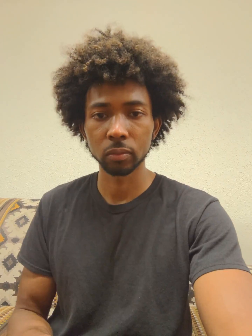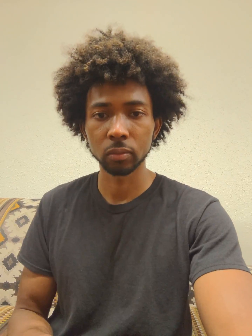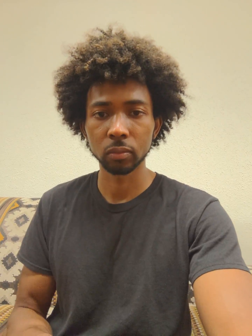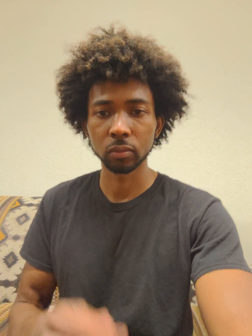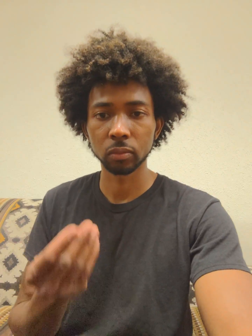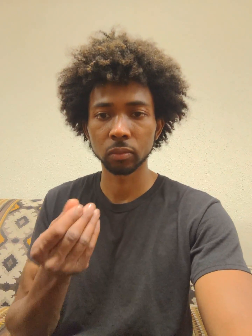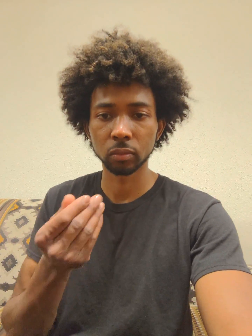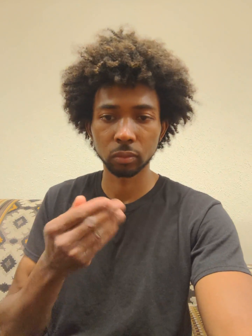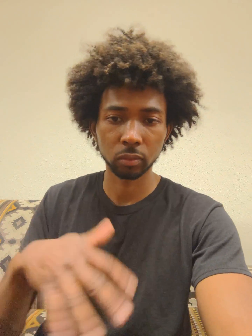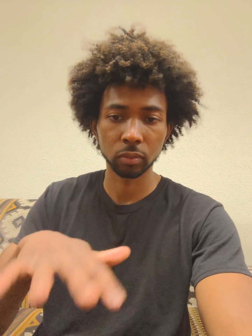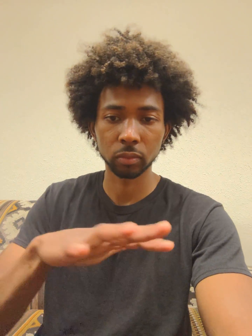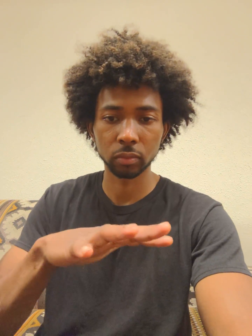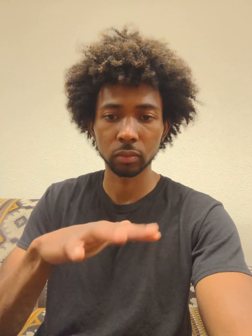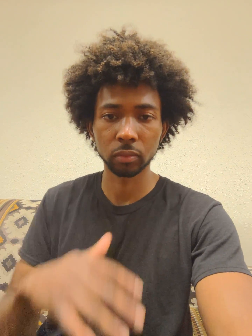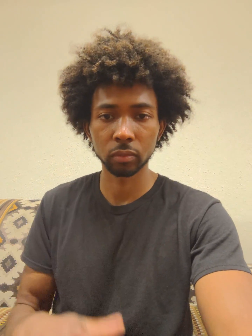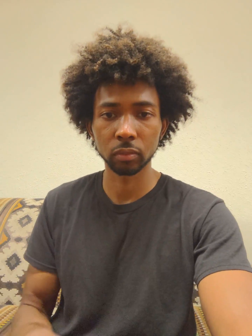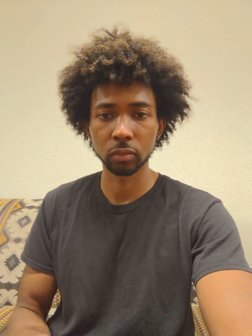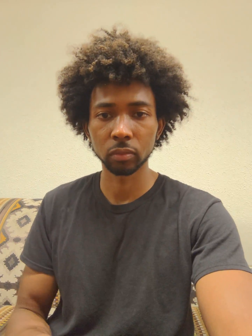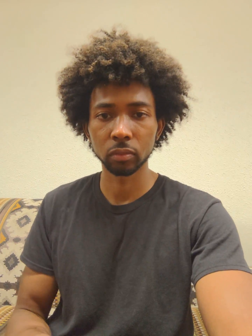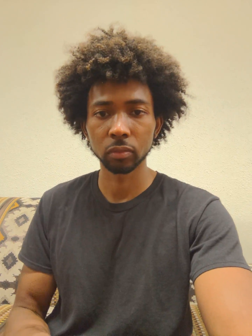garden